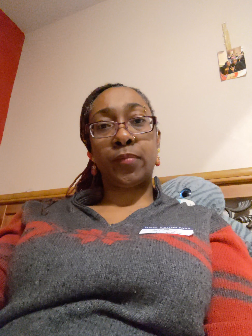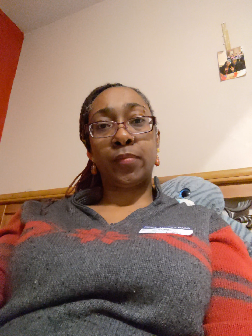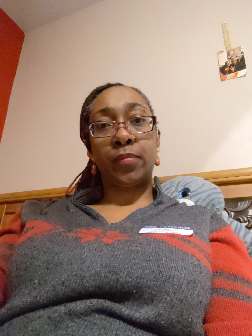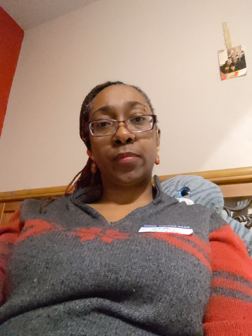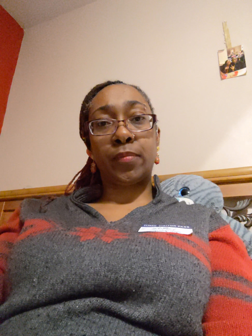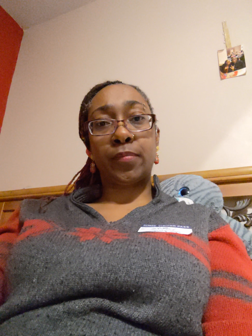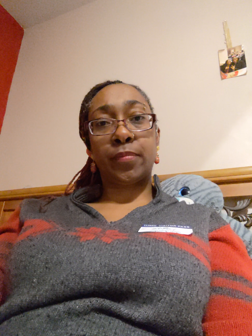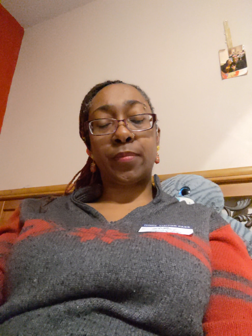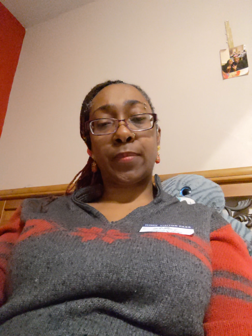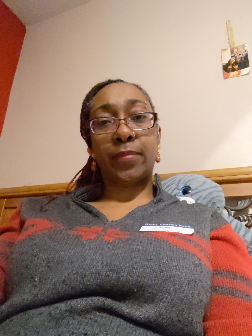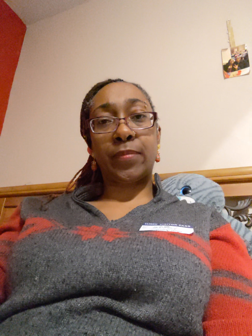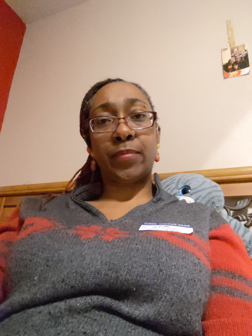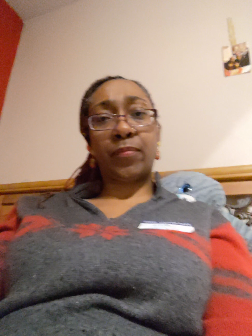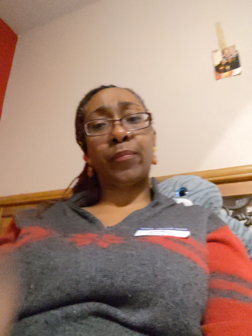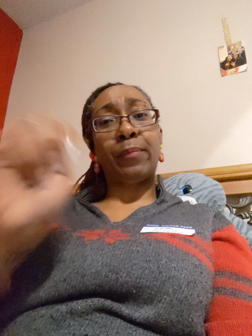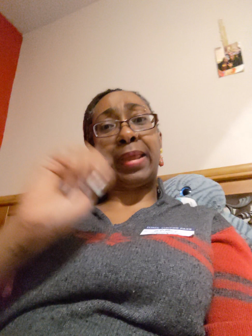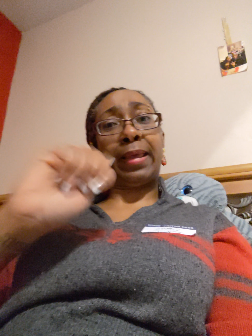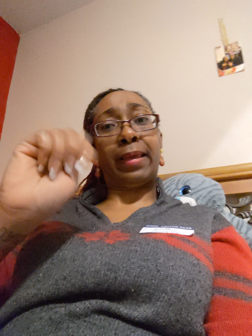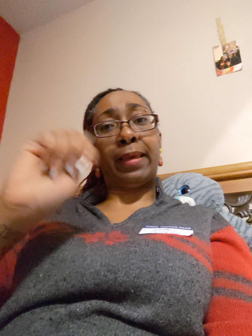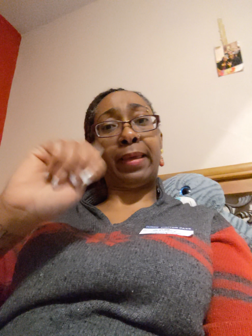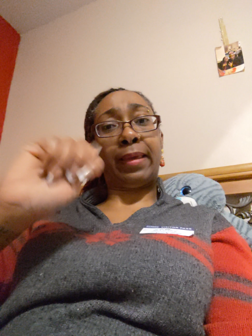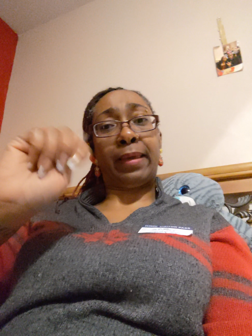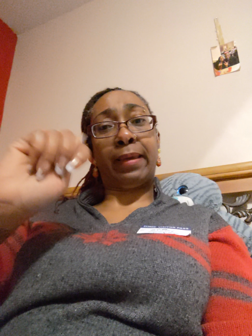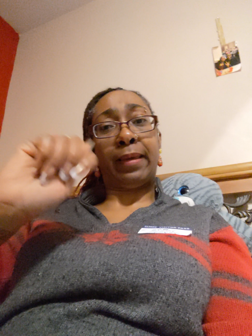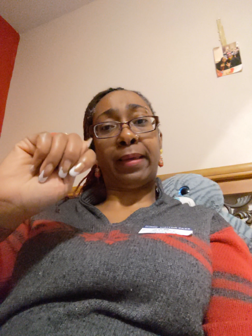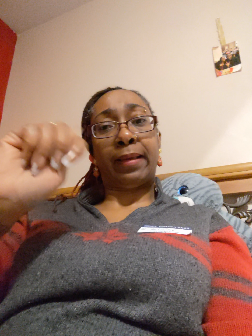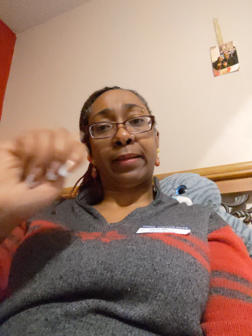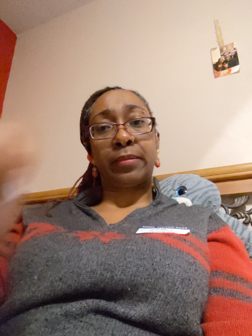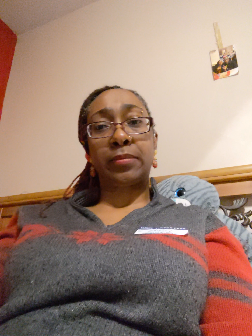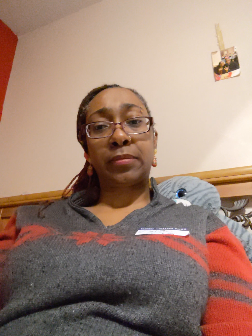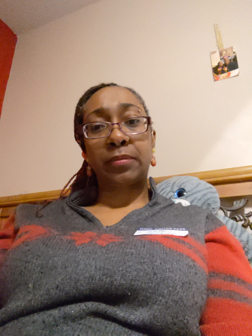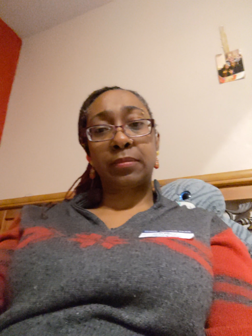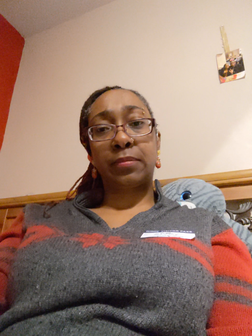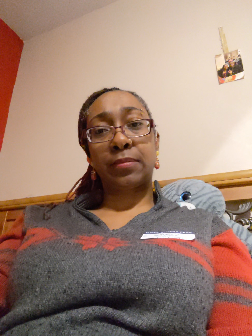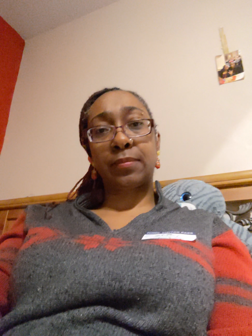potty